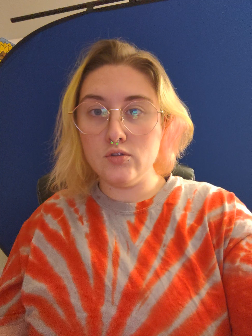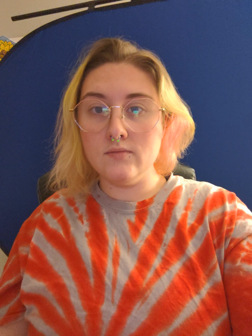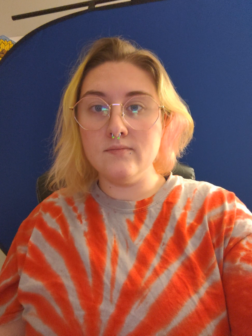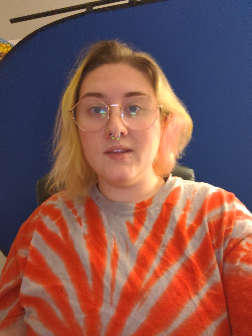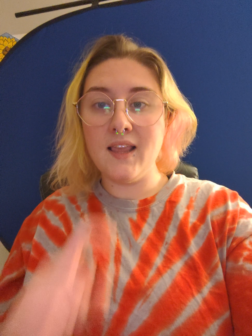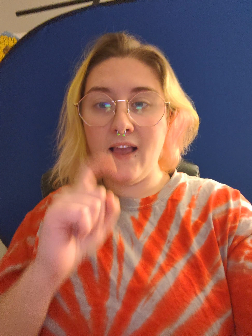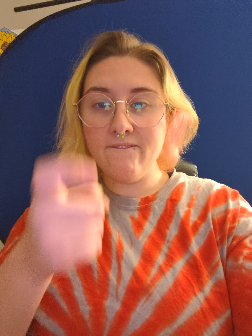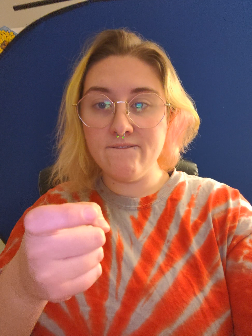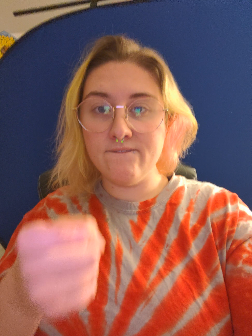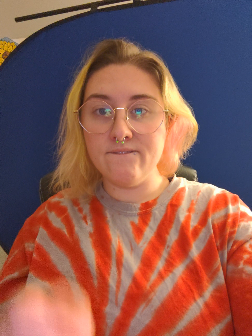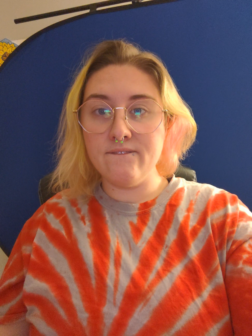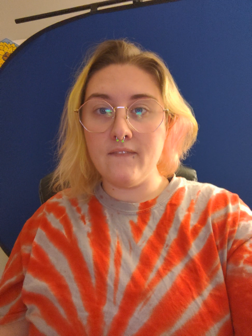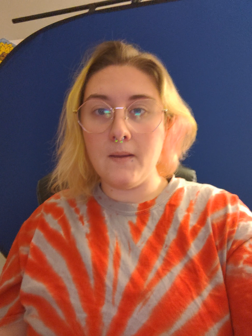gift